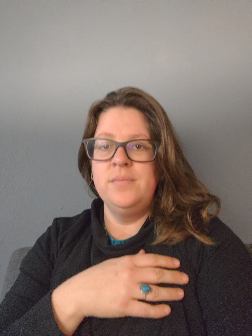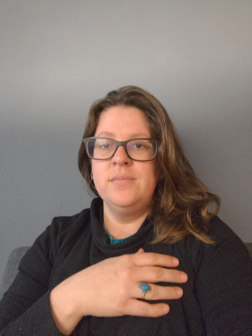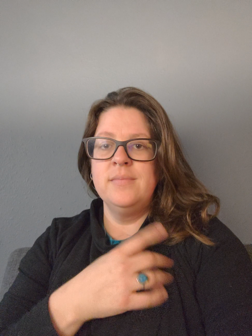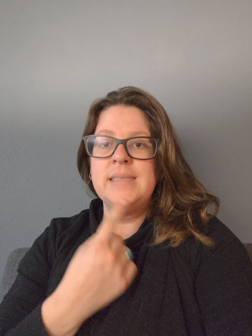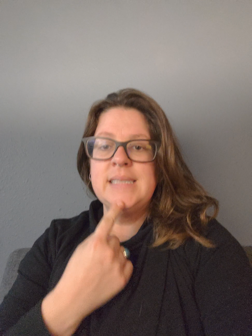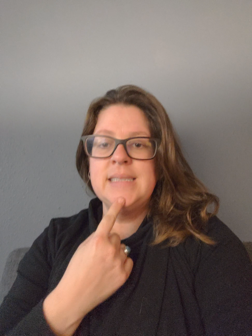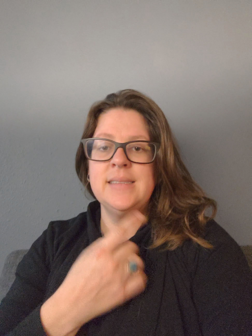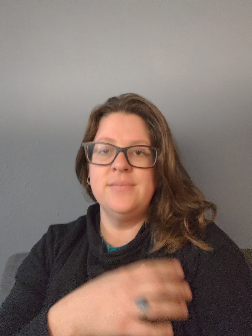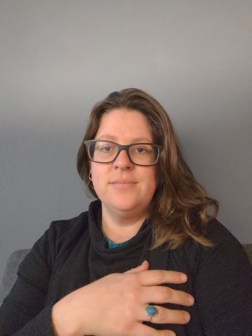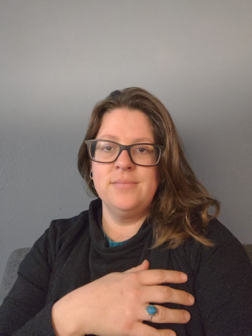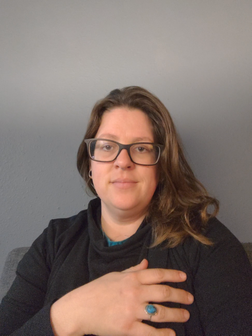say